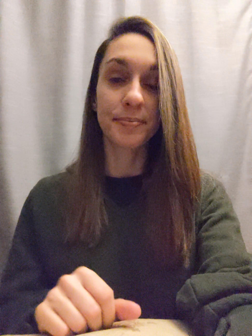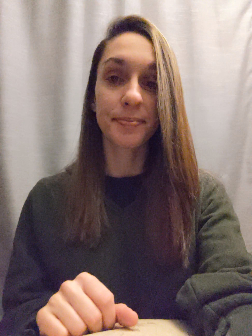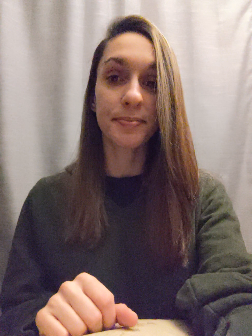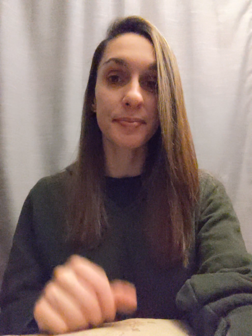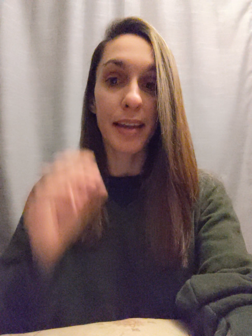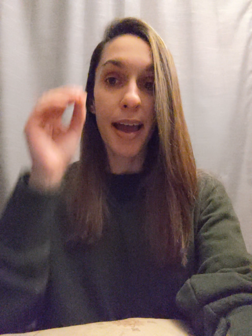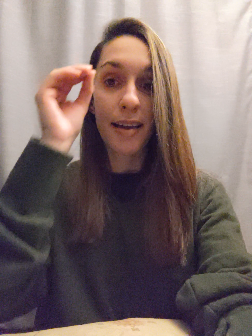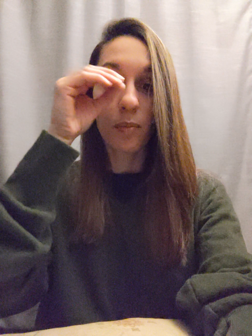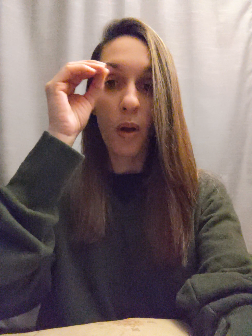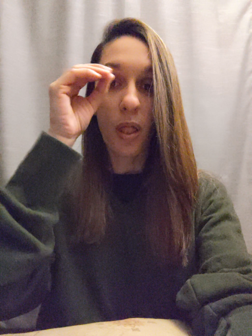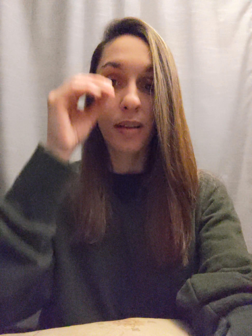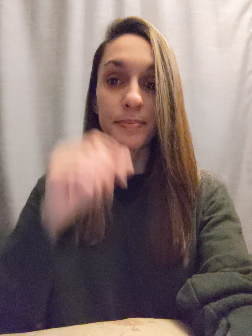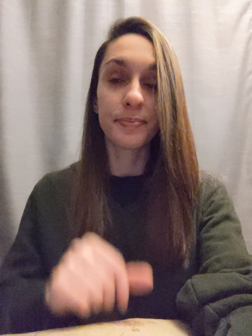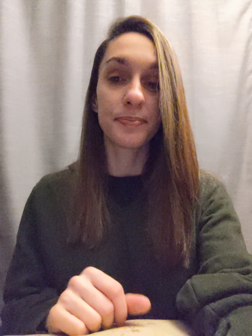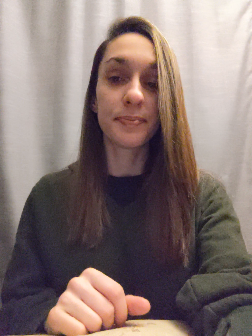owl